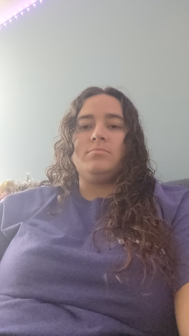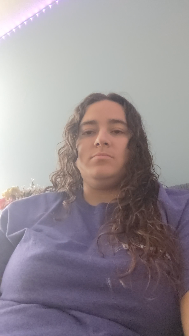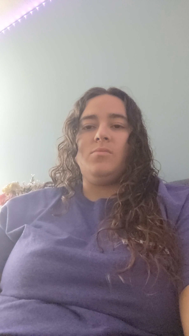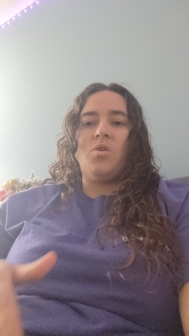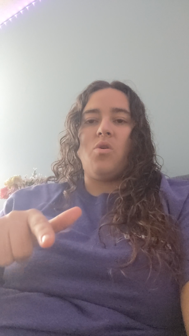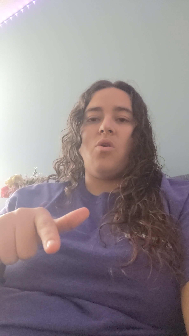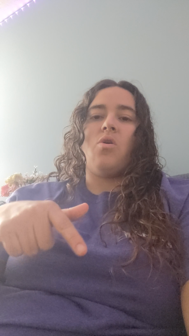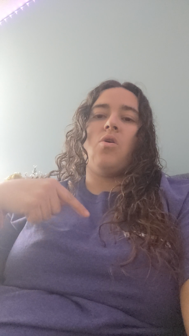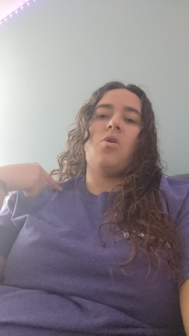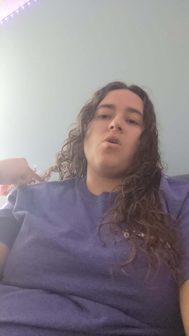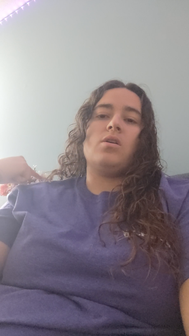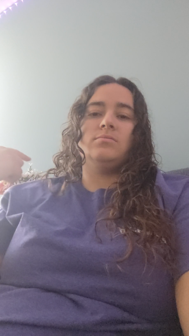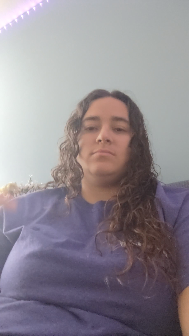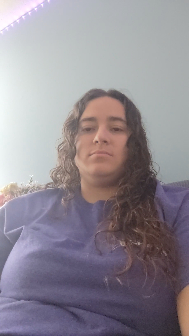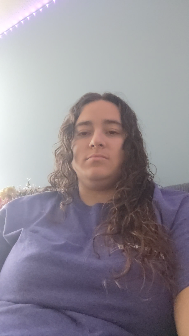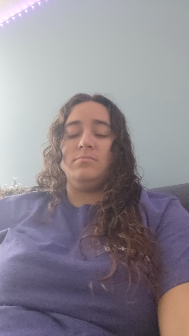long